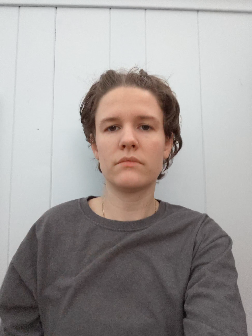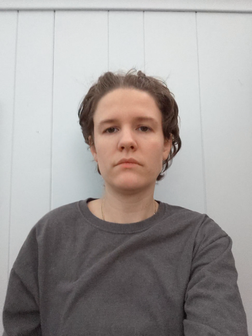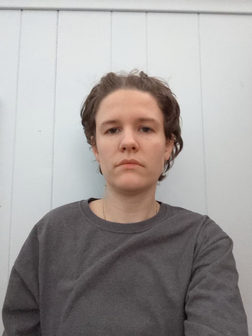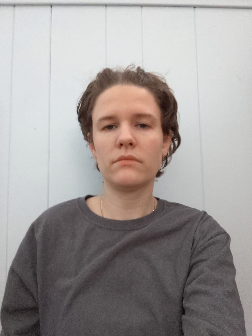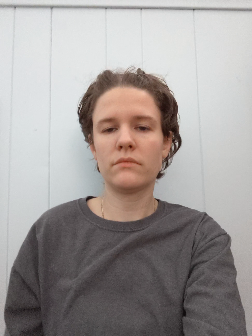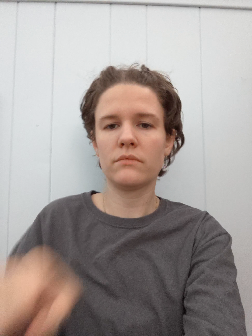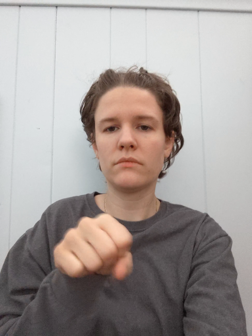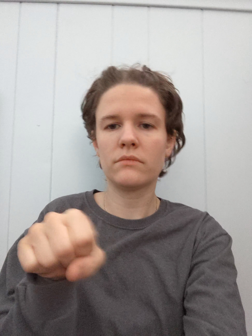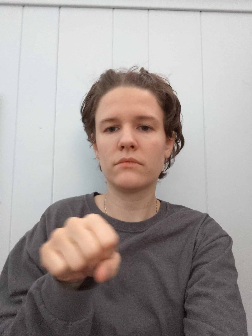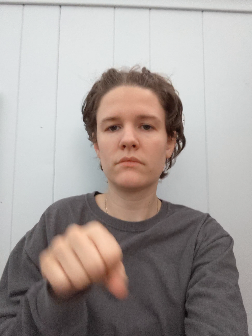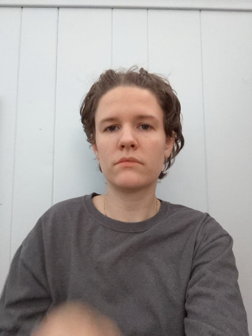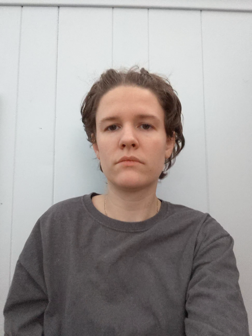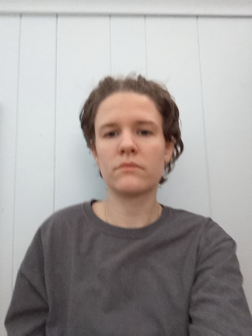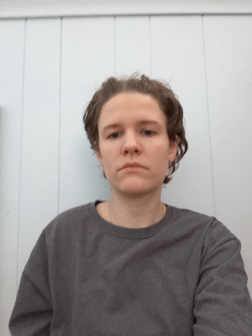shoe